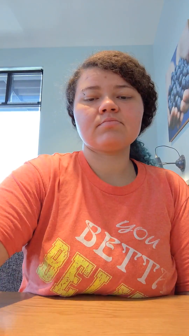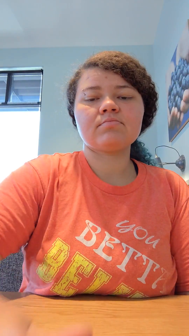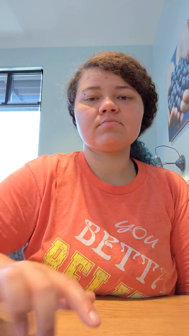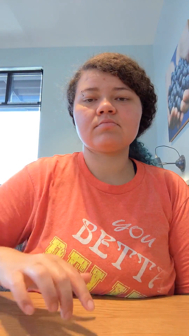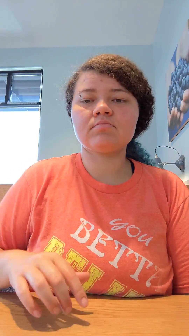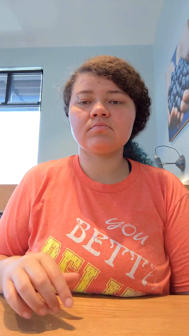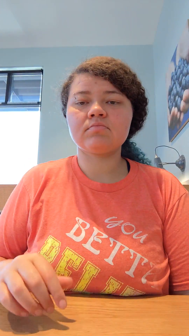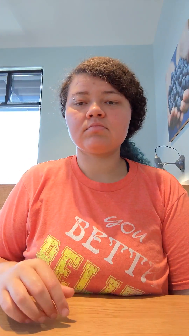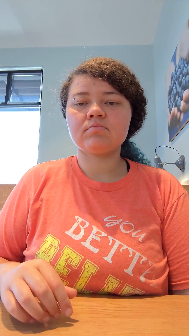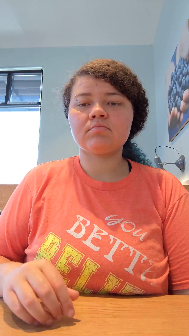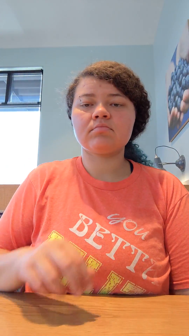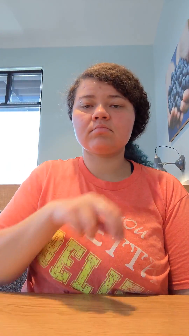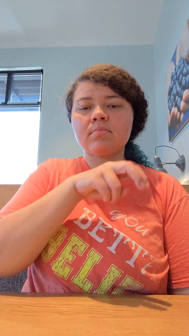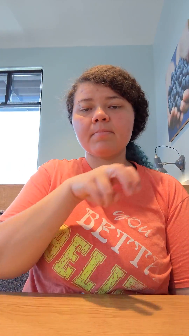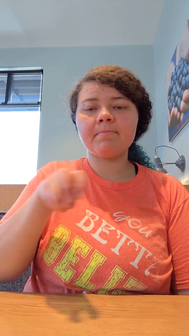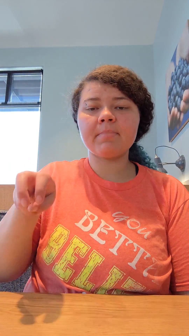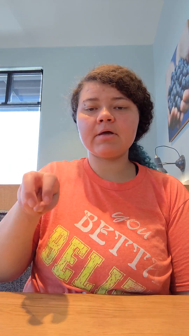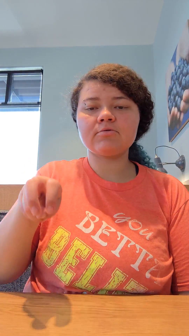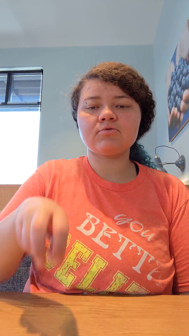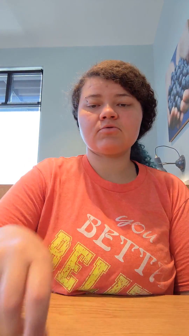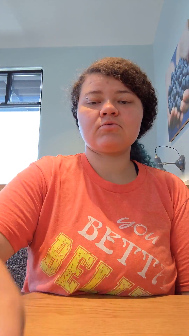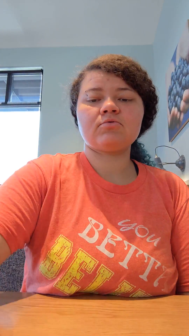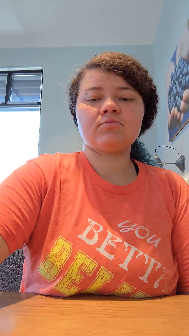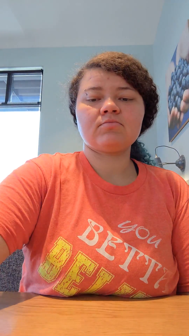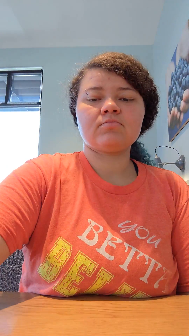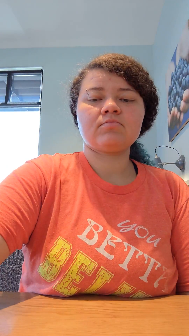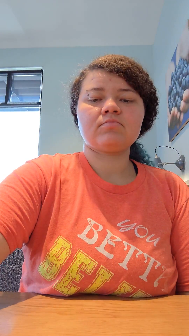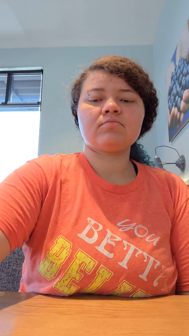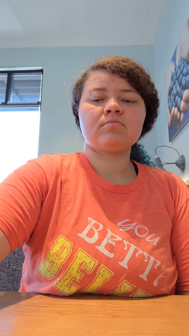bench